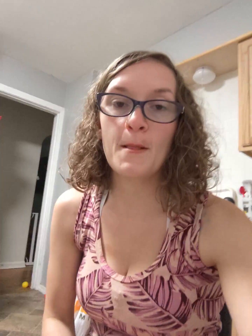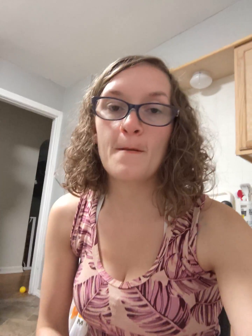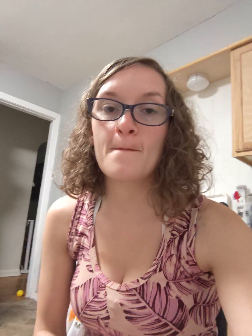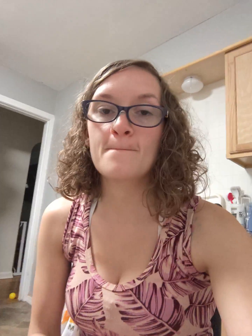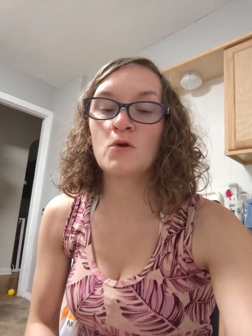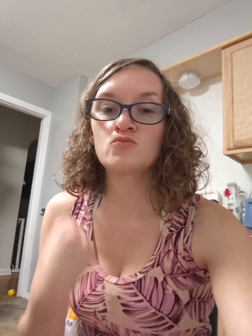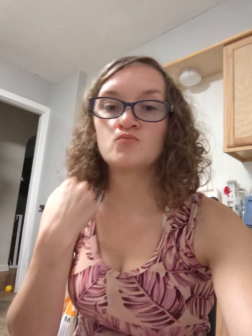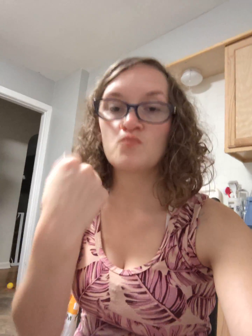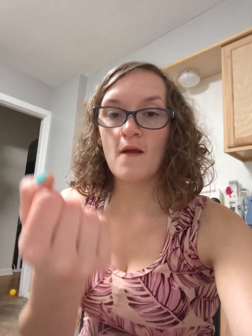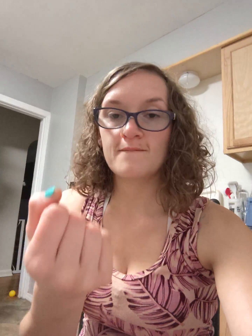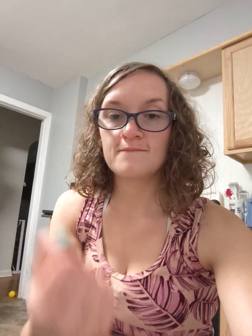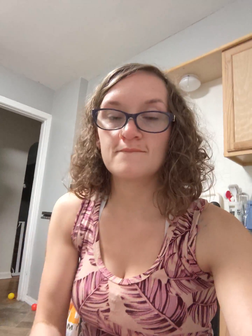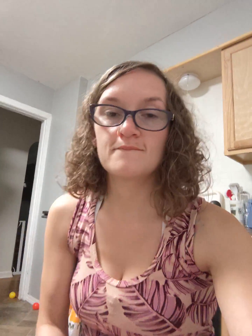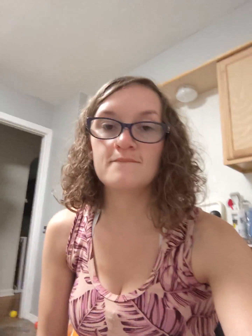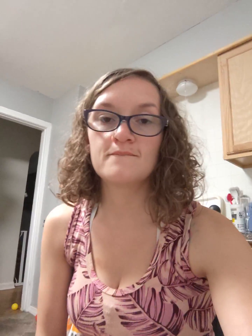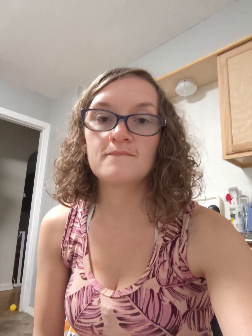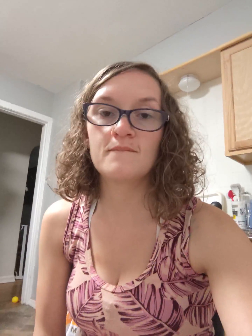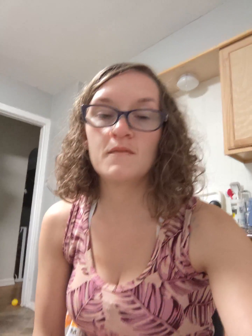drive